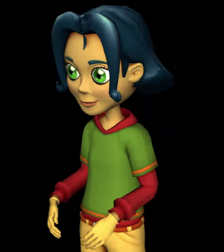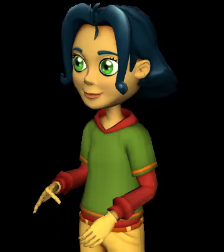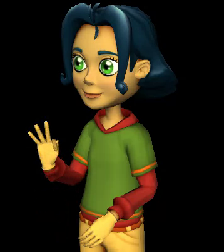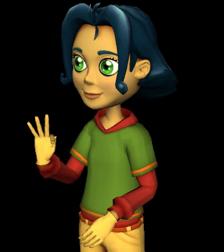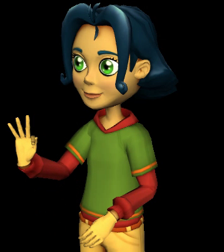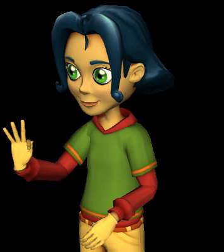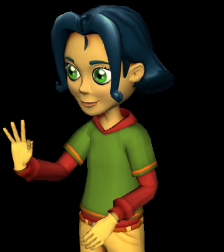فرنسا